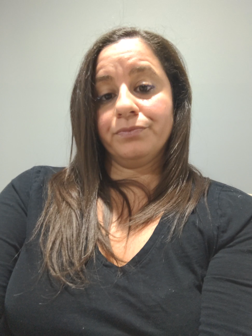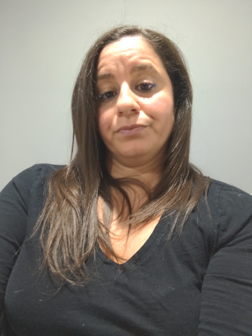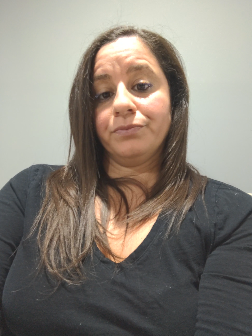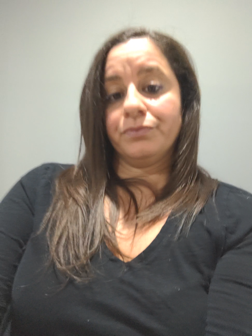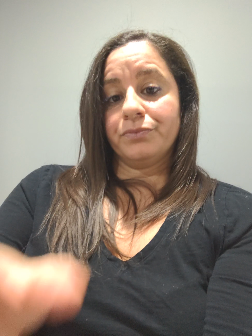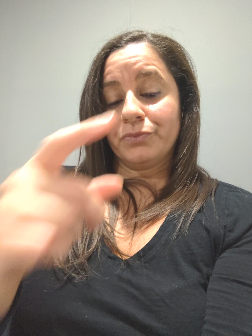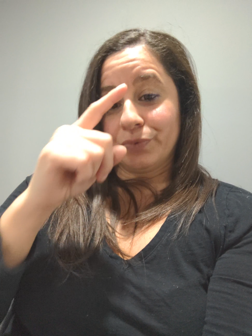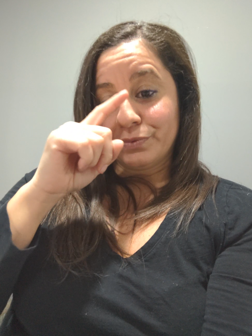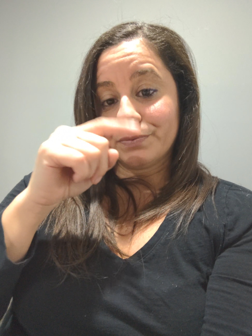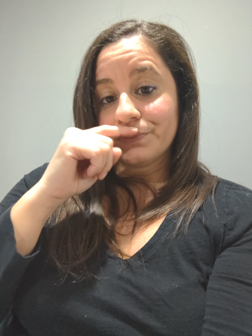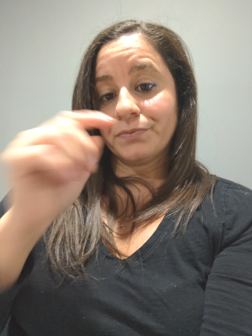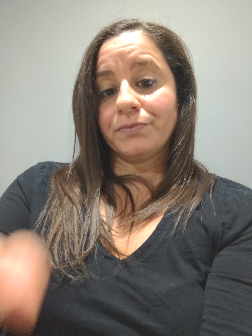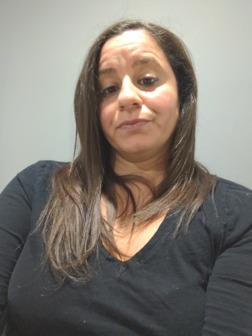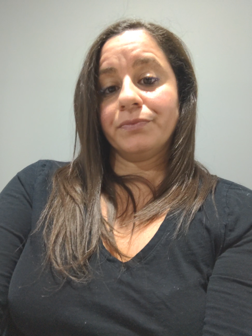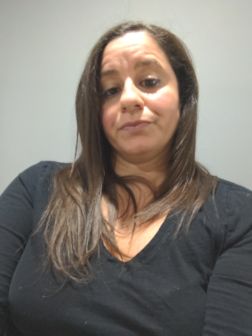noisy